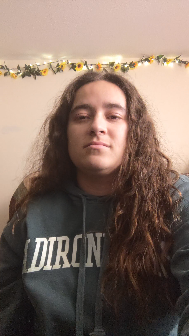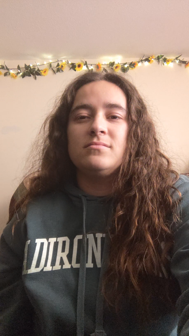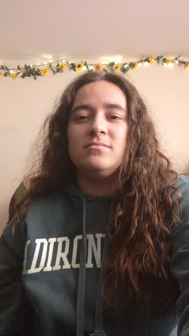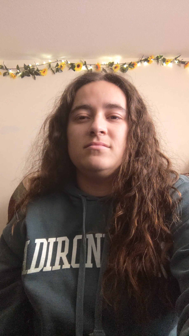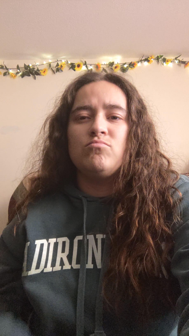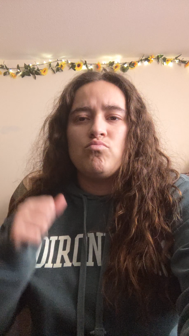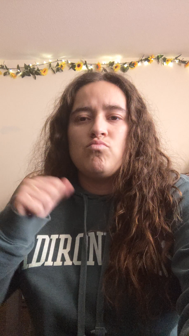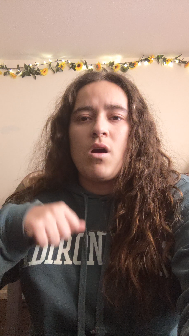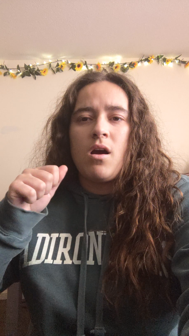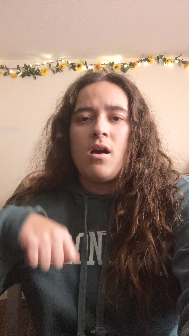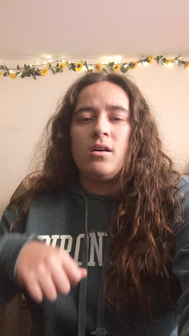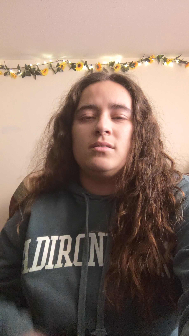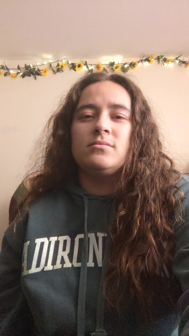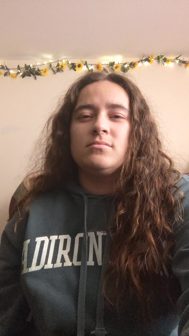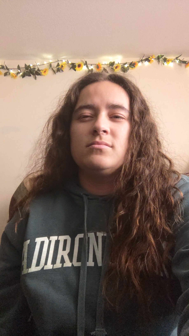rock